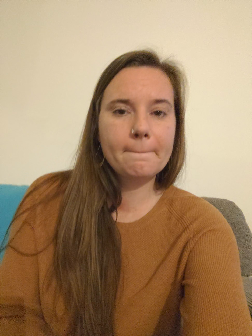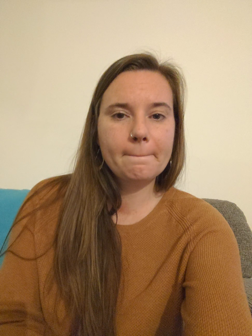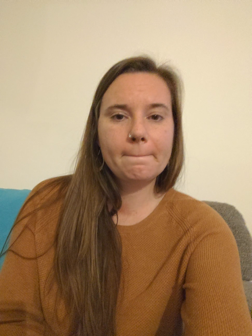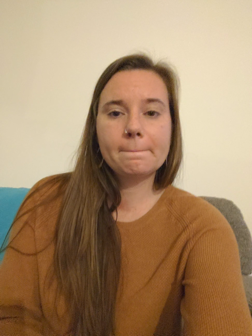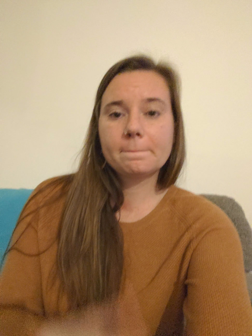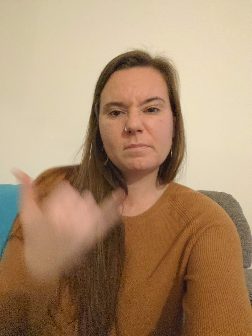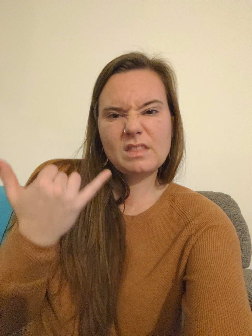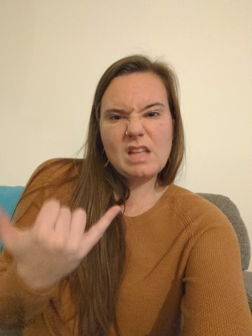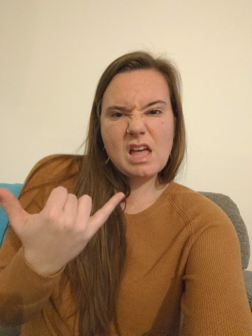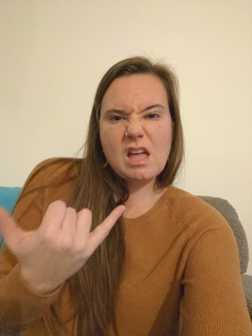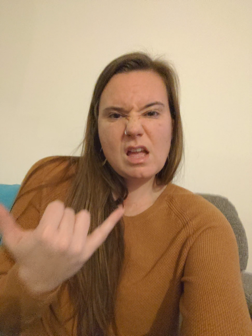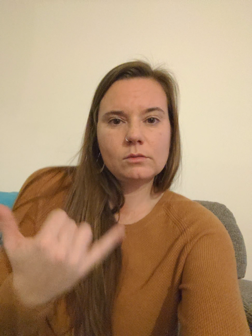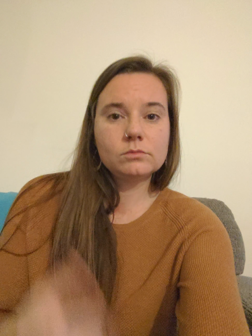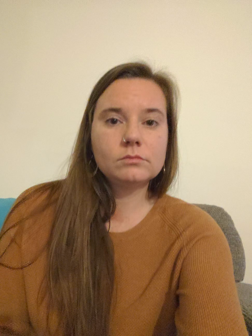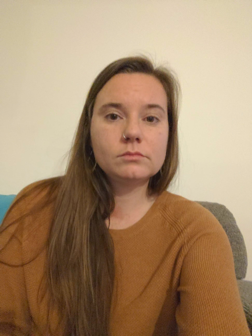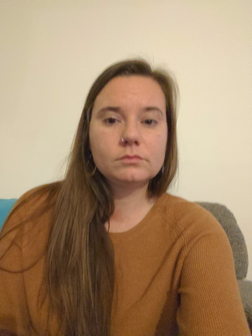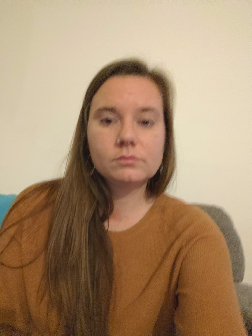now